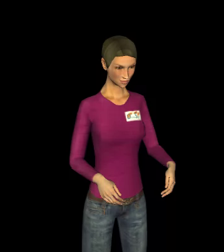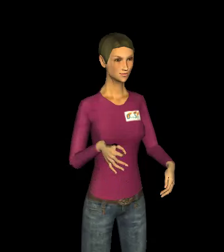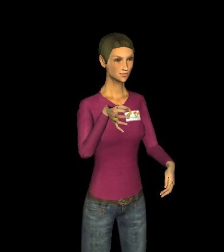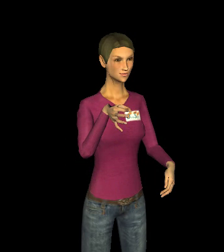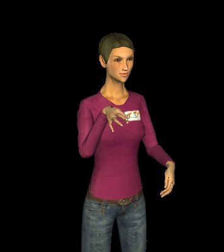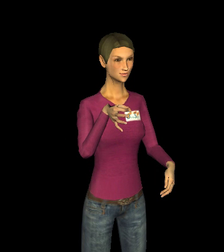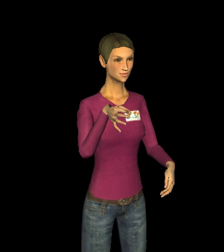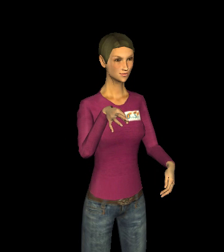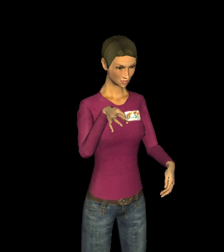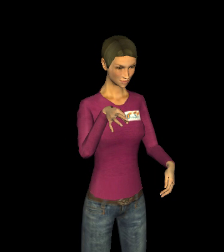إبرة